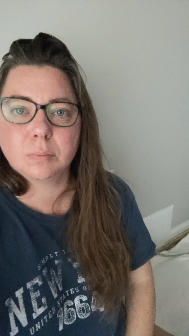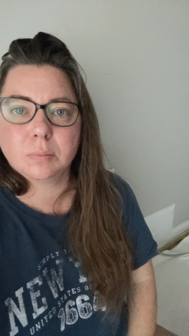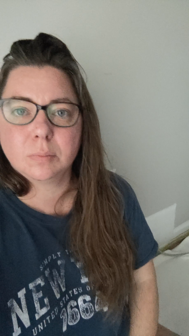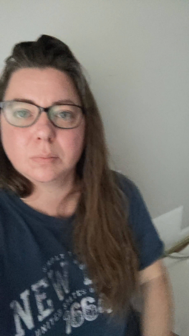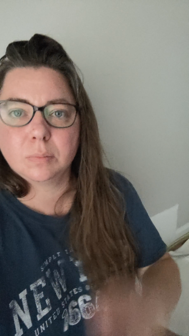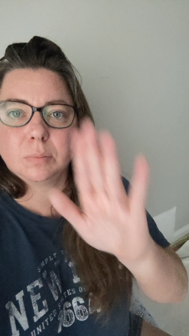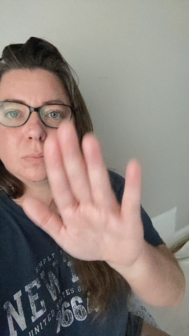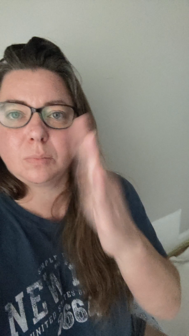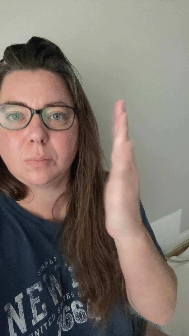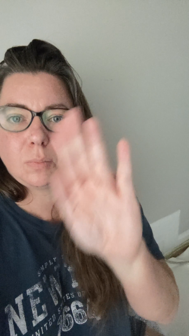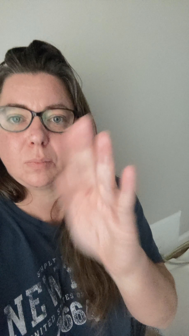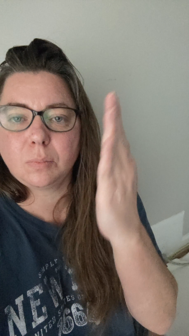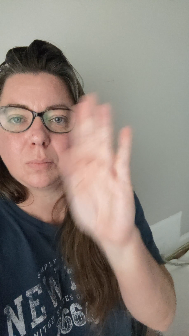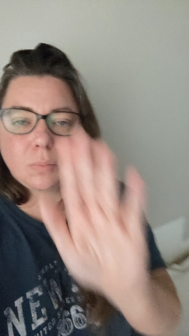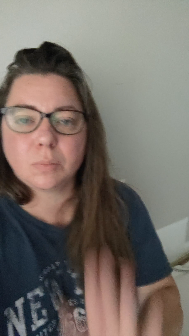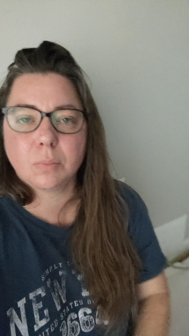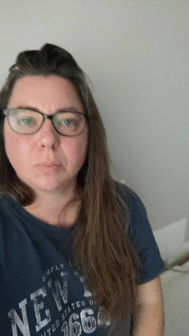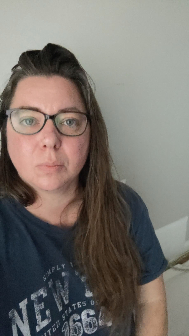door